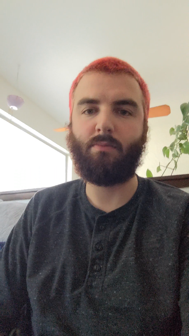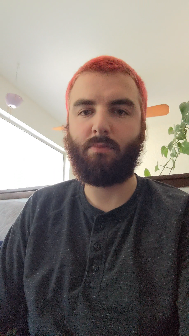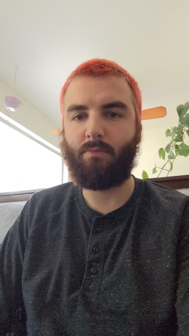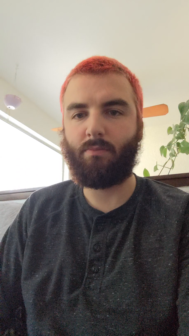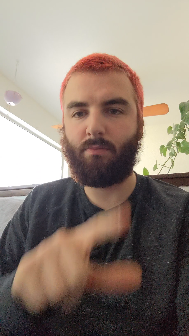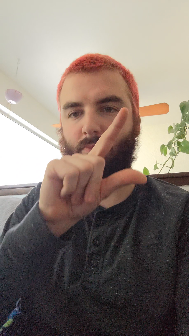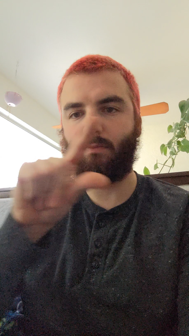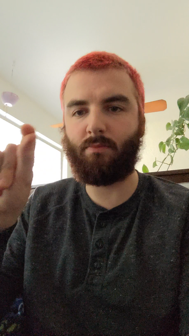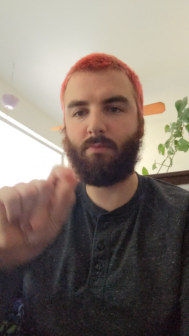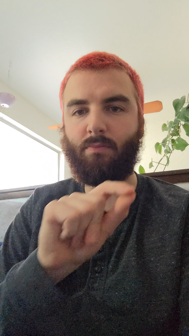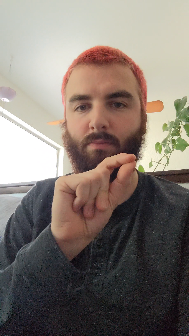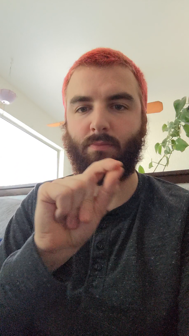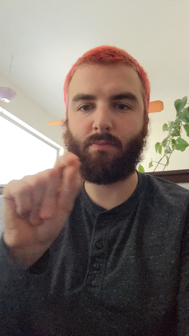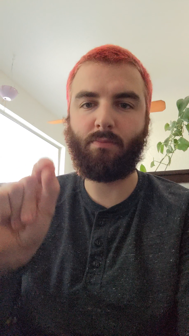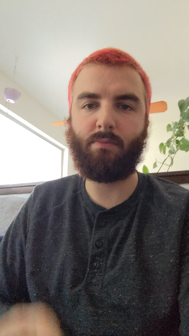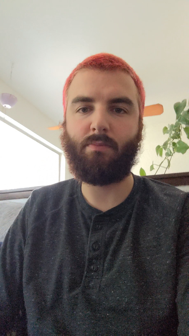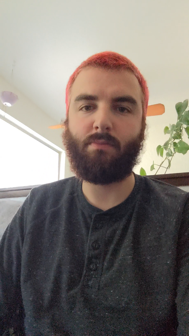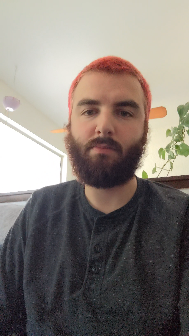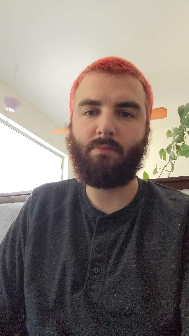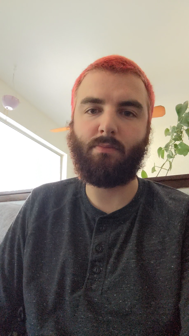peas